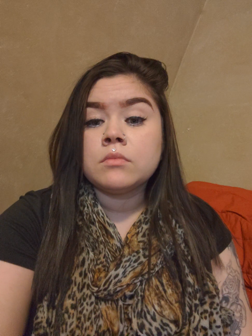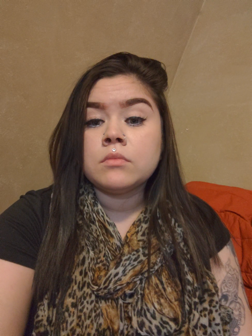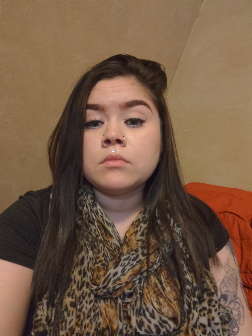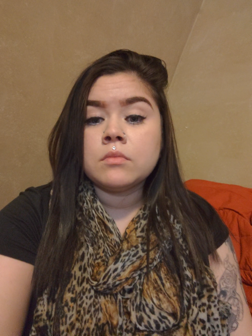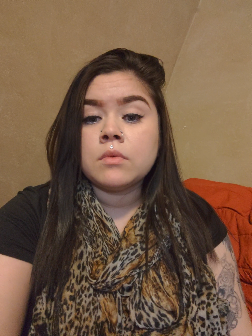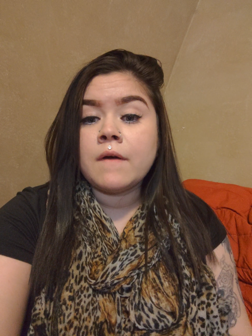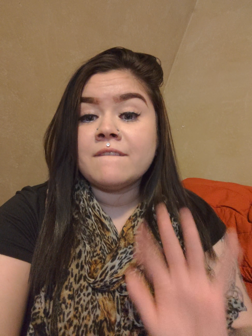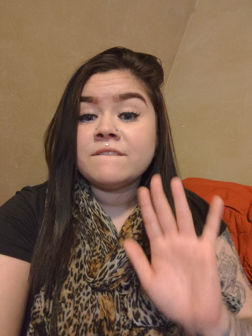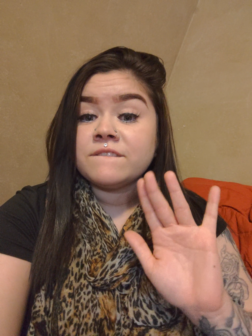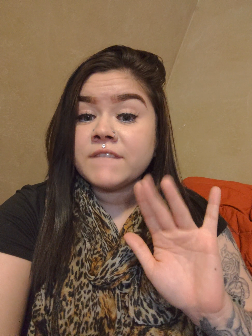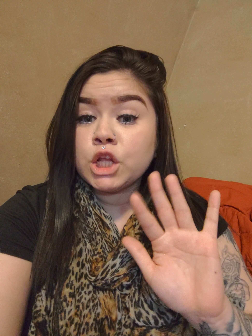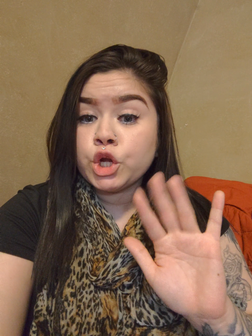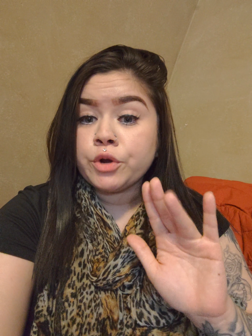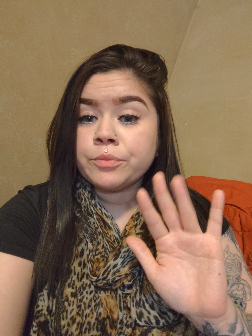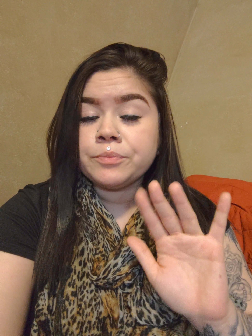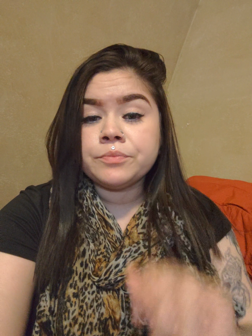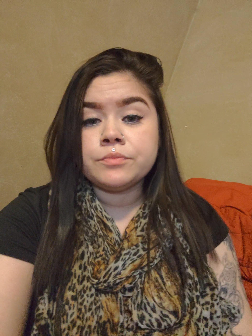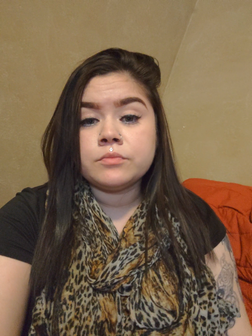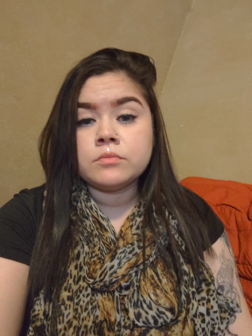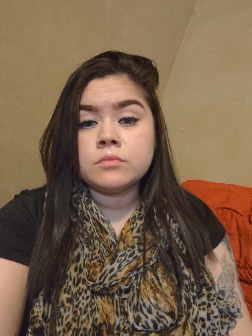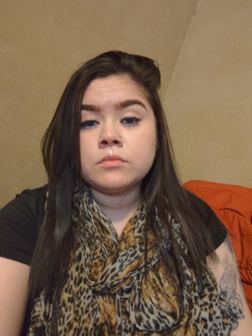finger